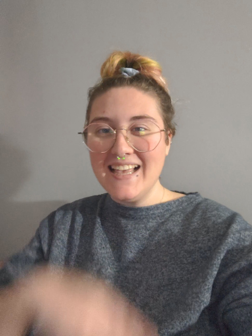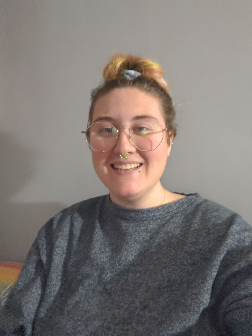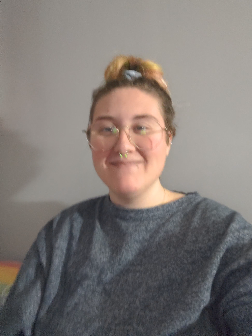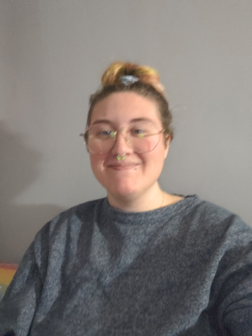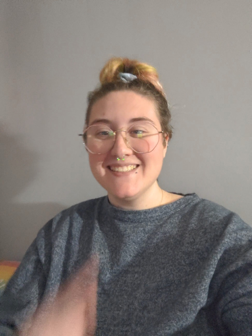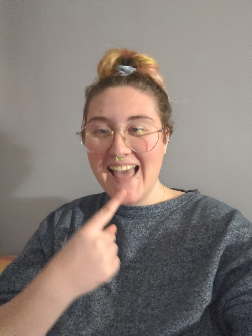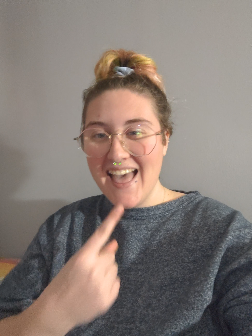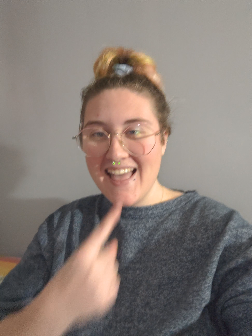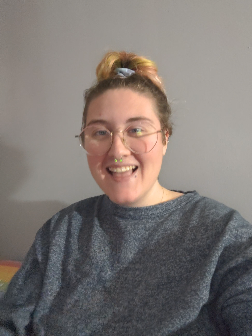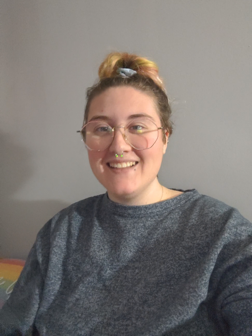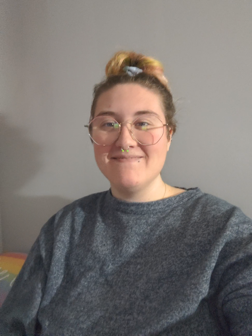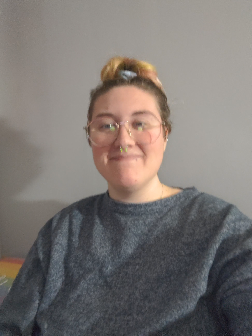say